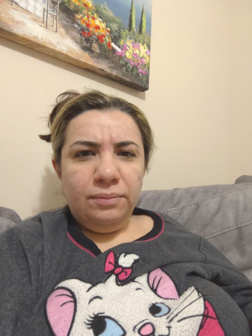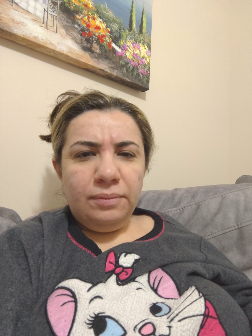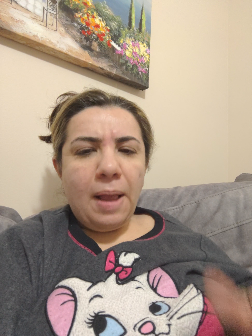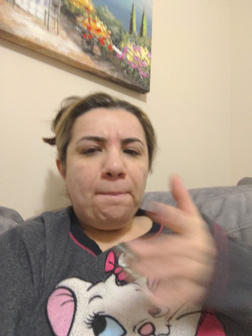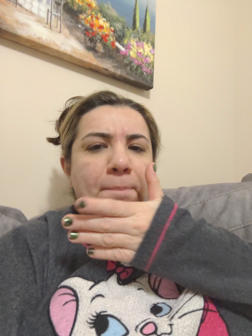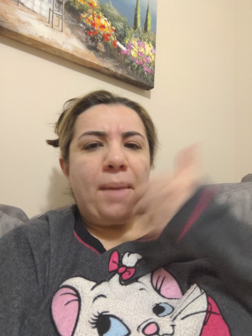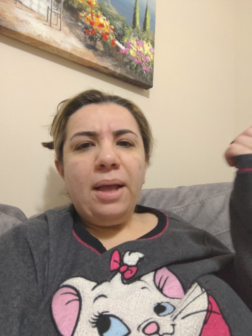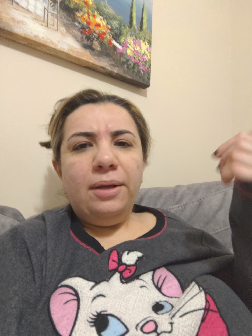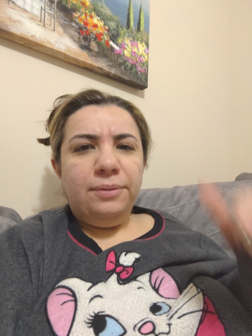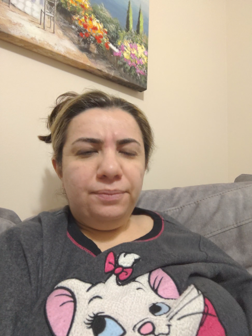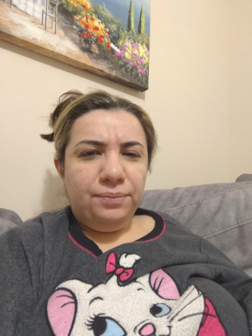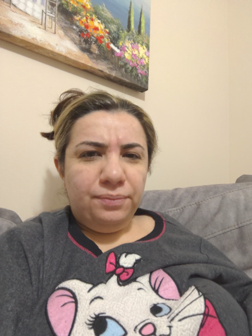better